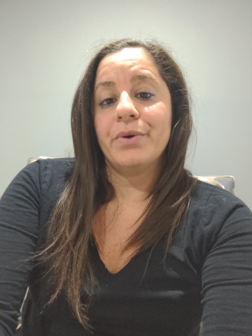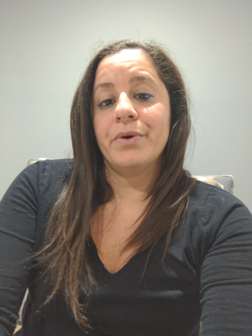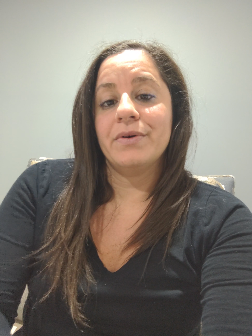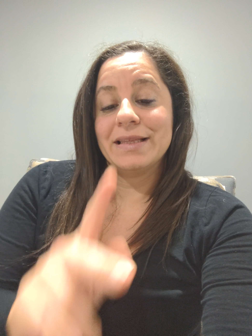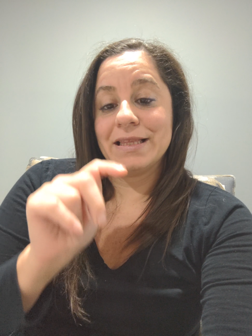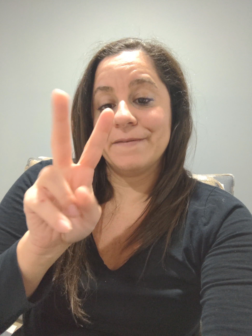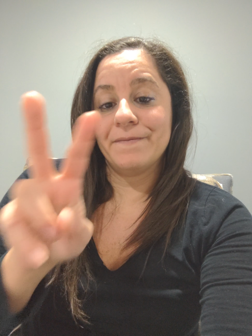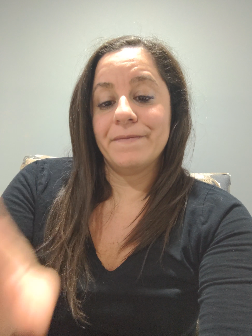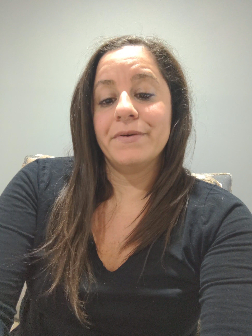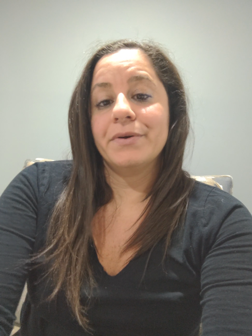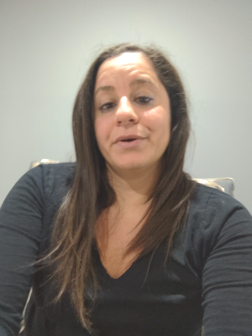TV